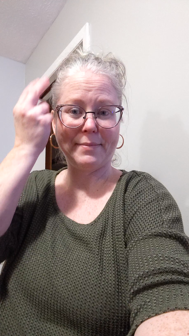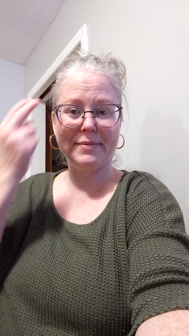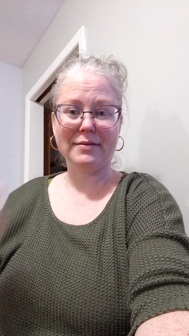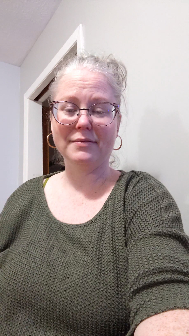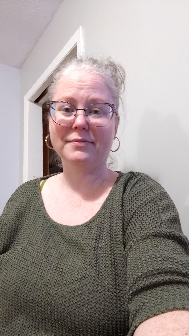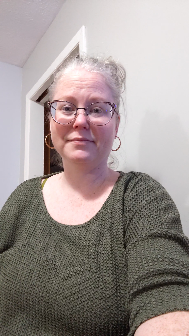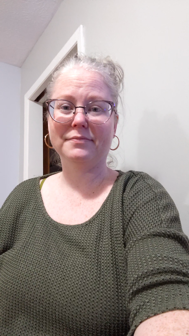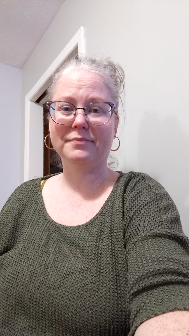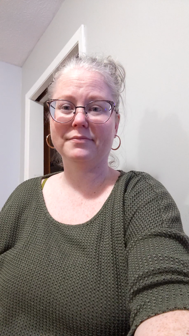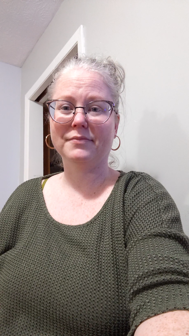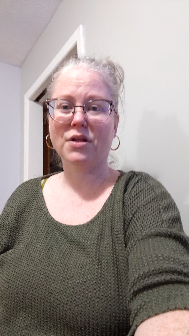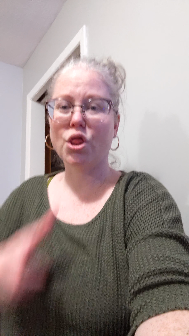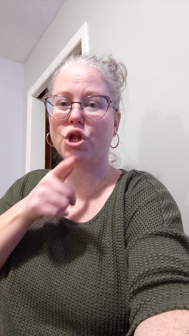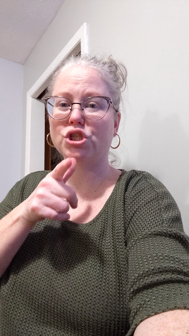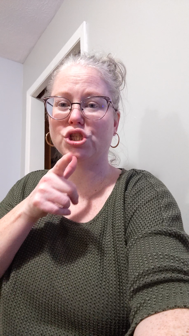lunch